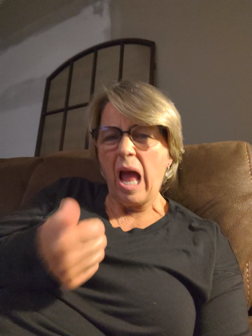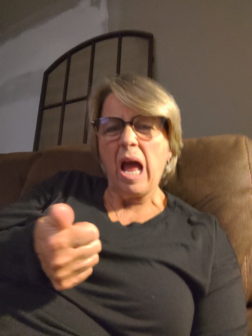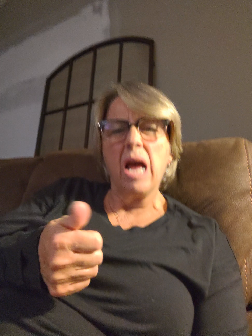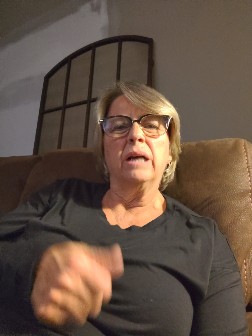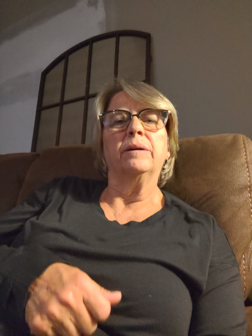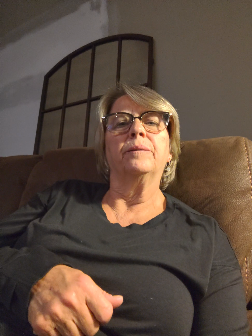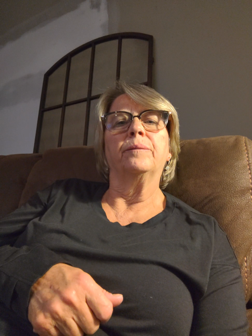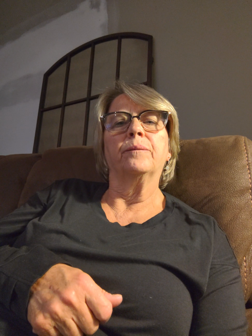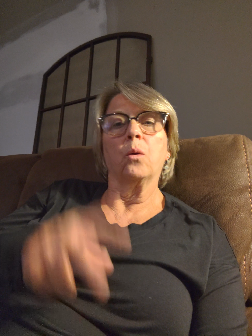hide